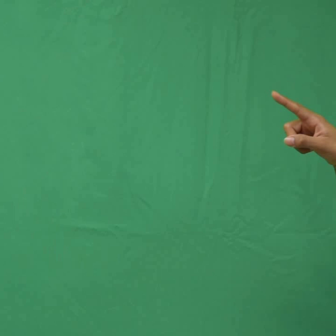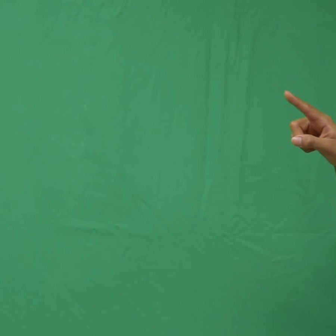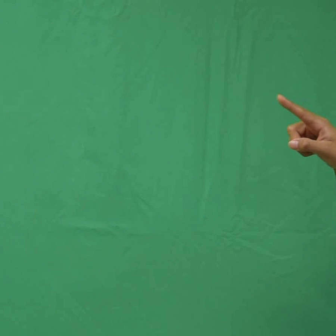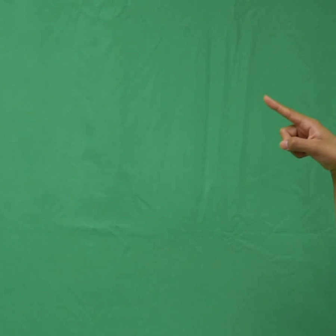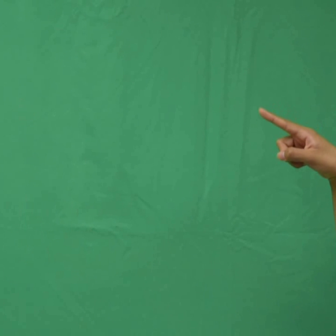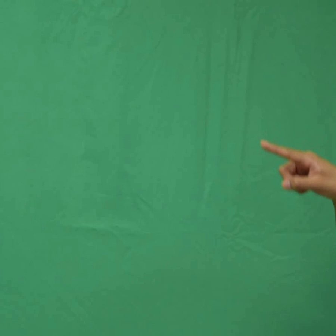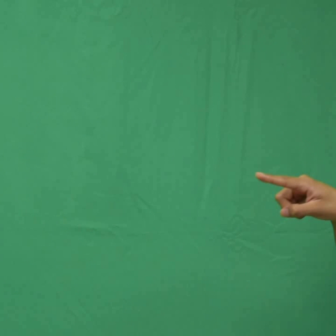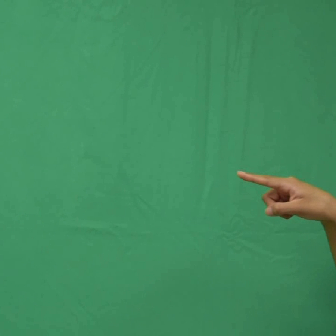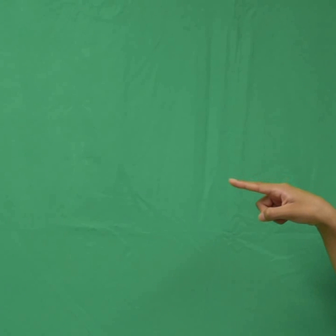Z